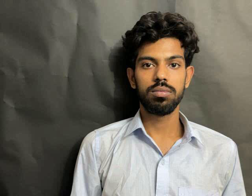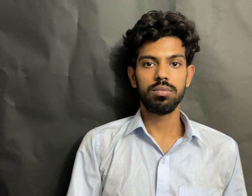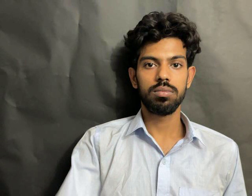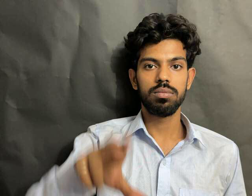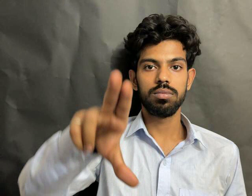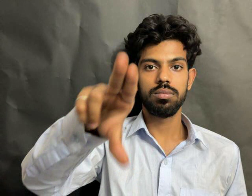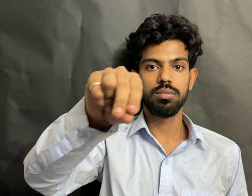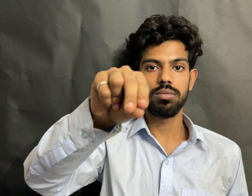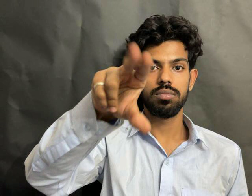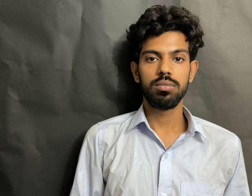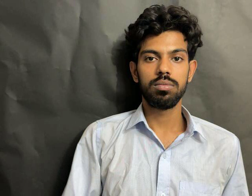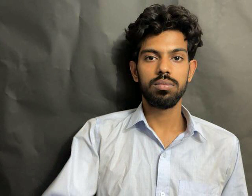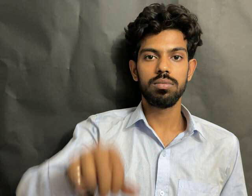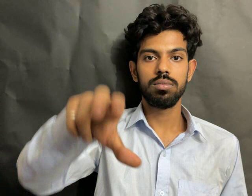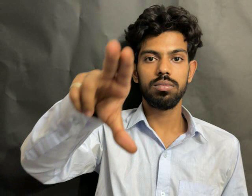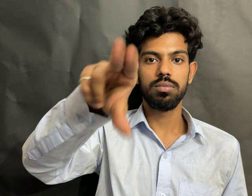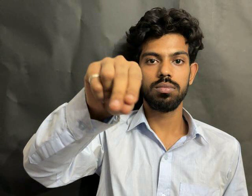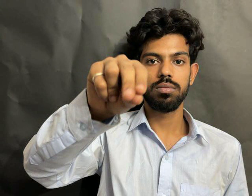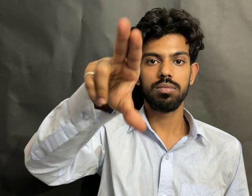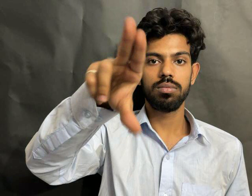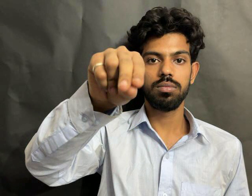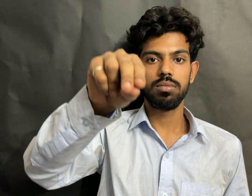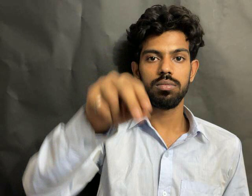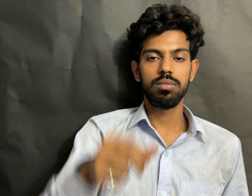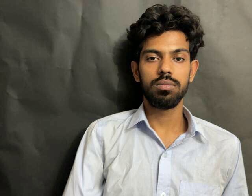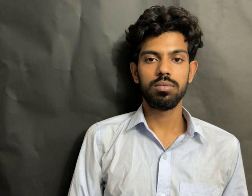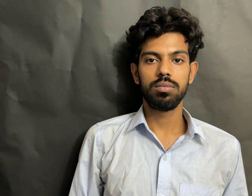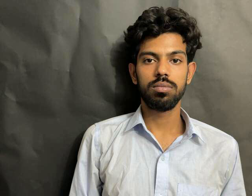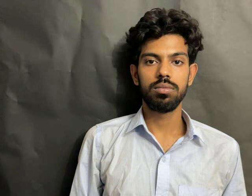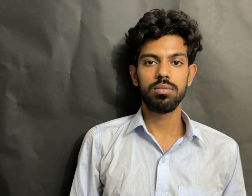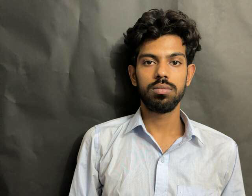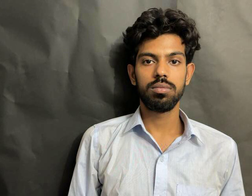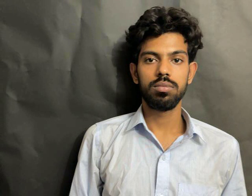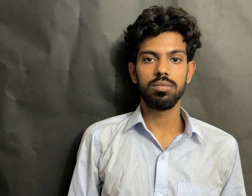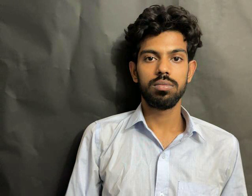no